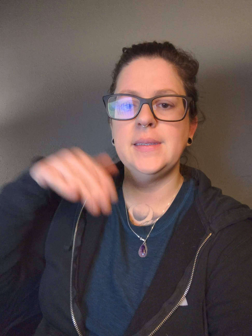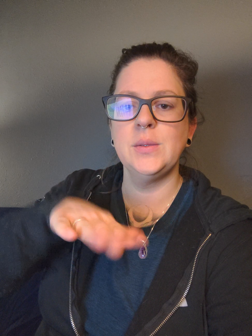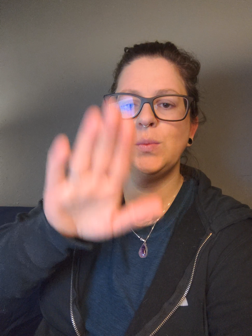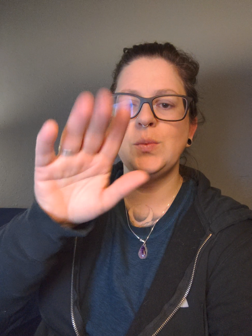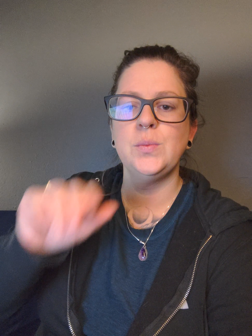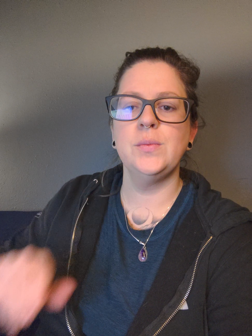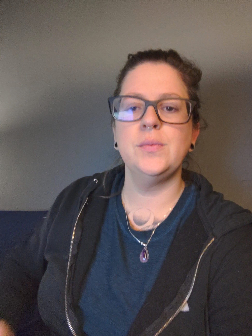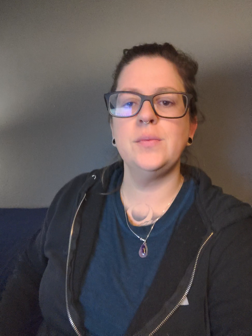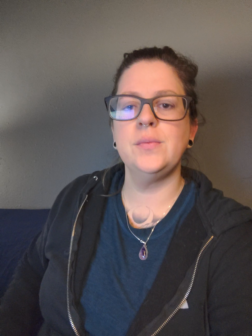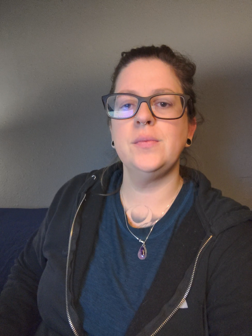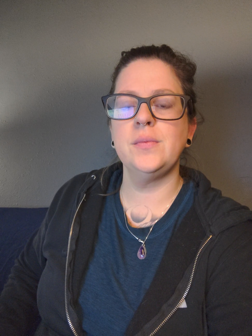into